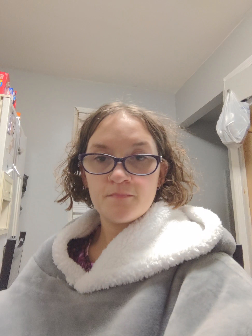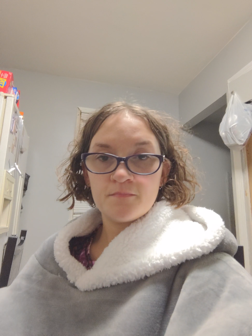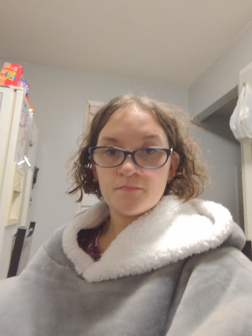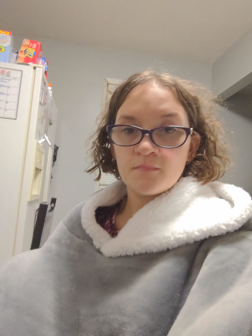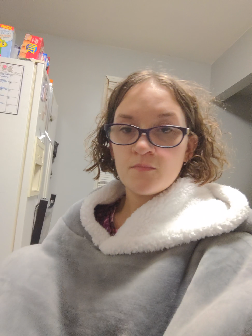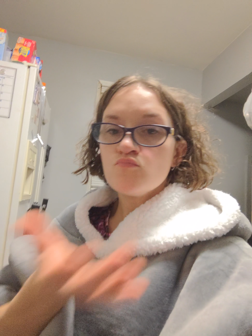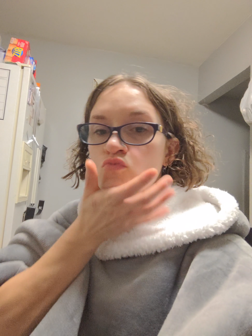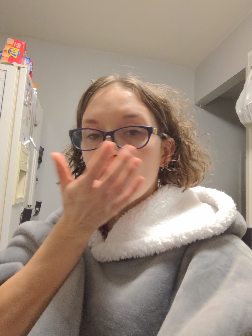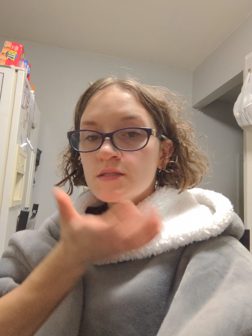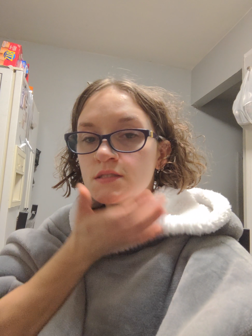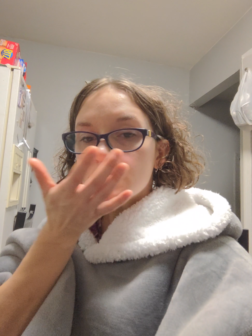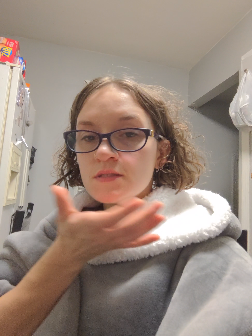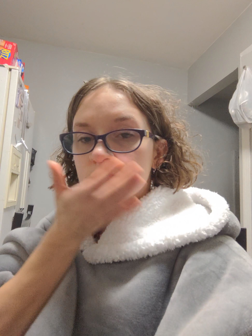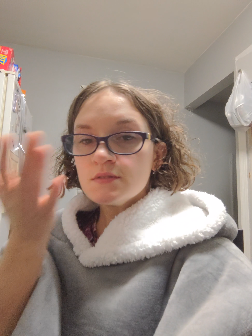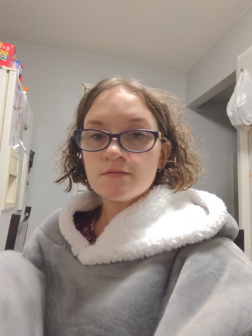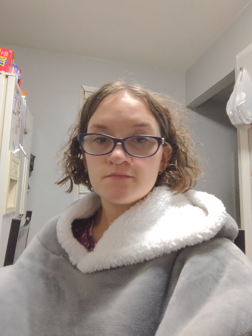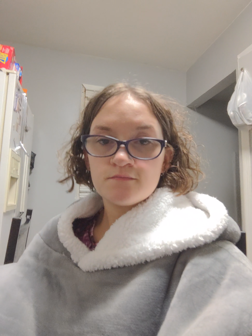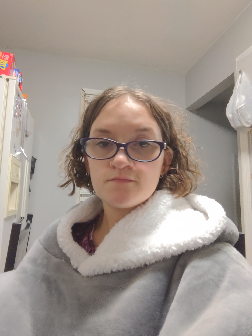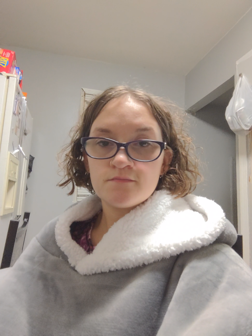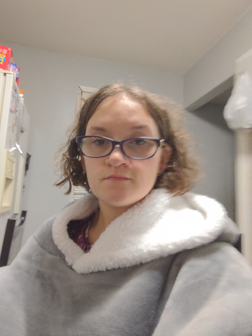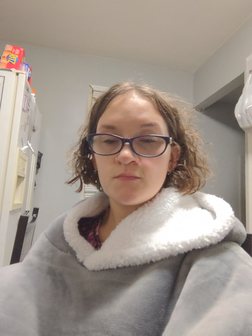grass